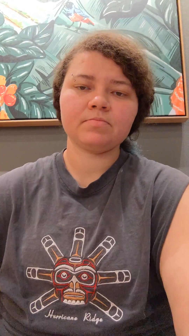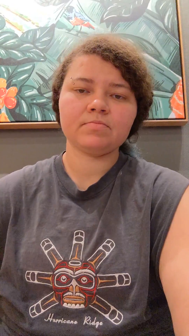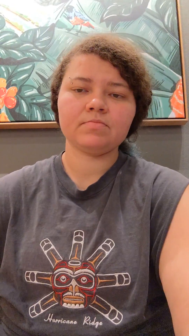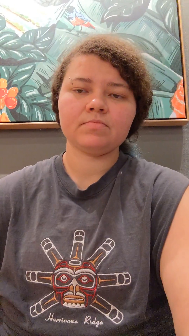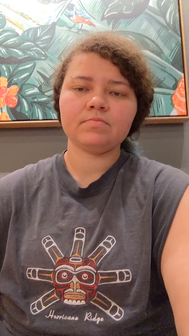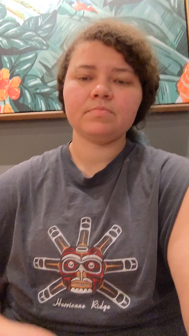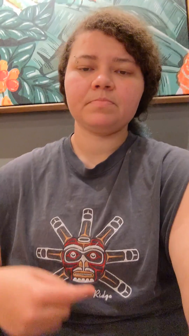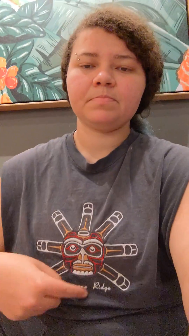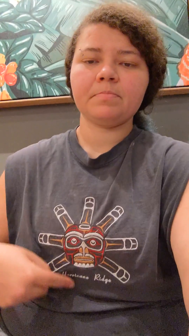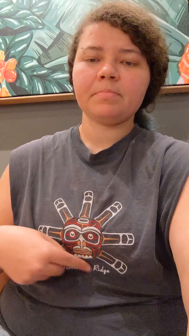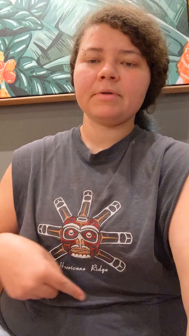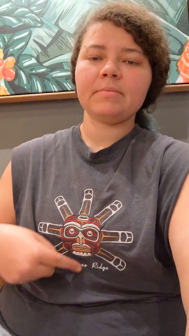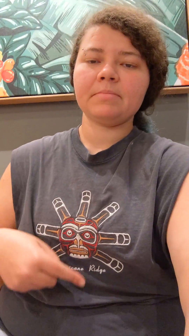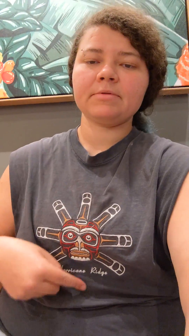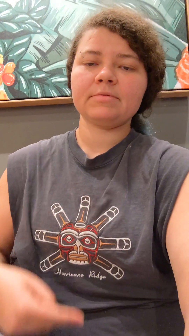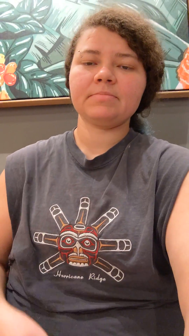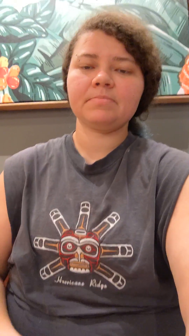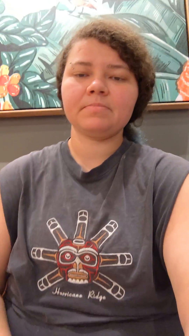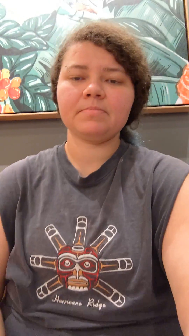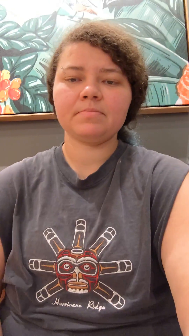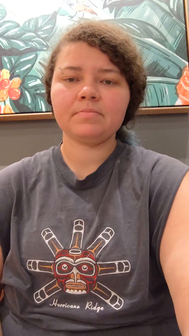belly button